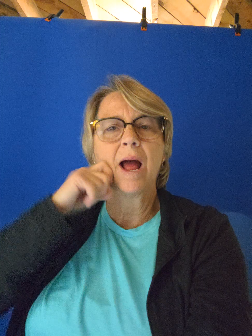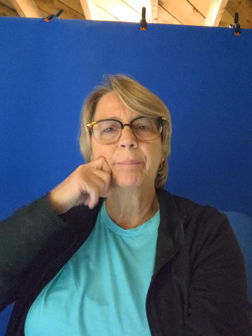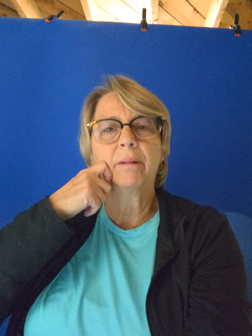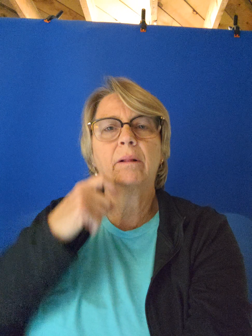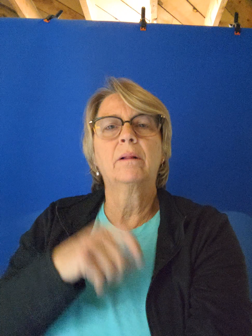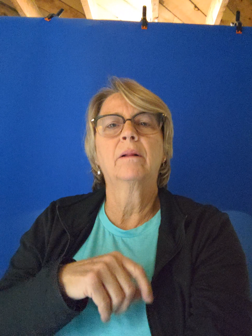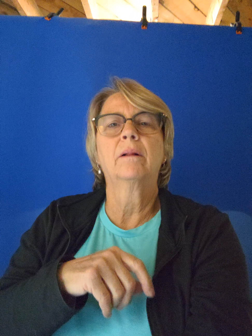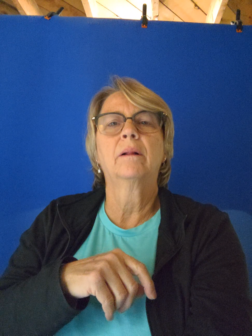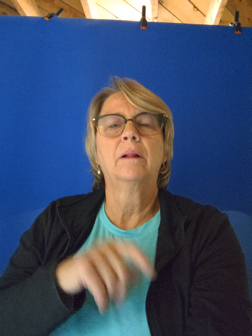apple